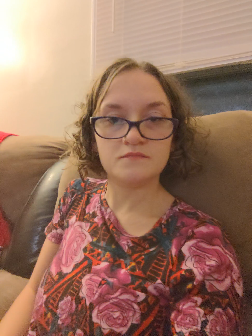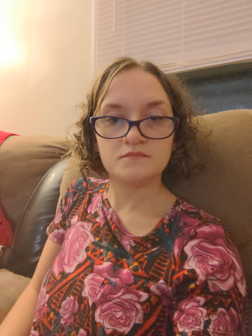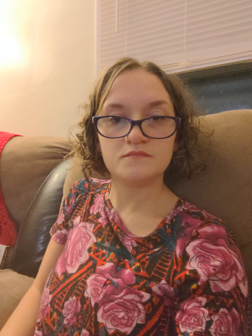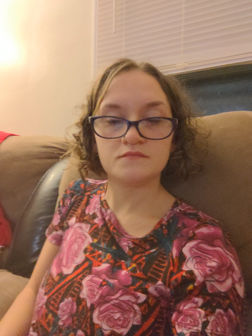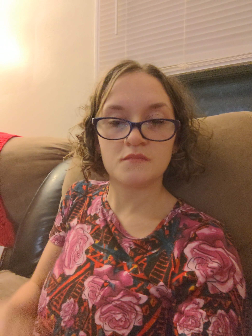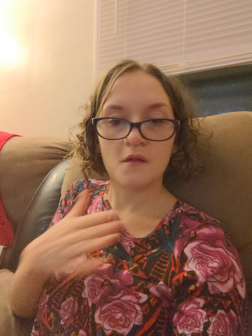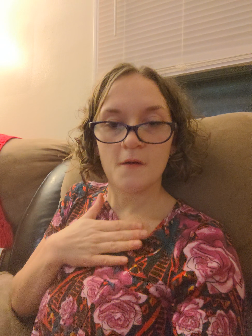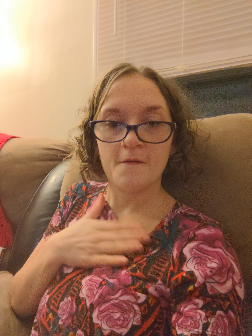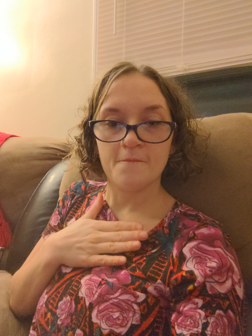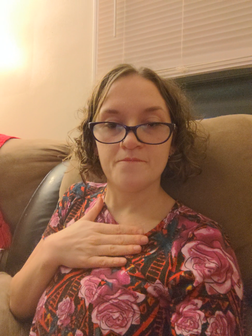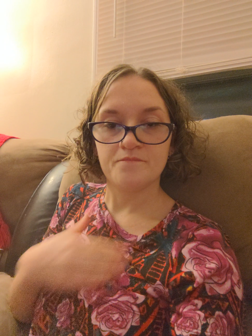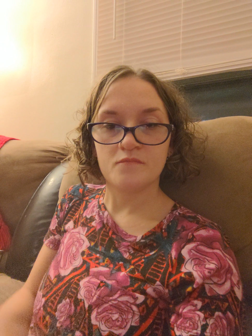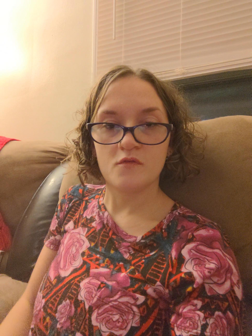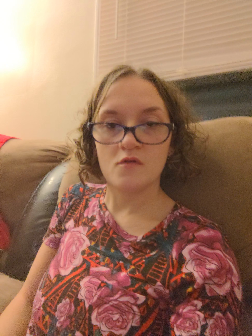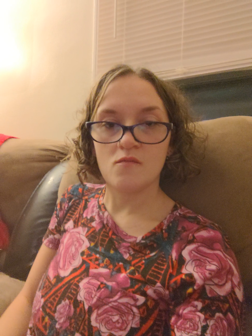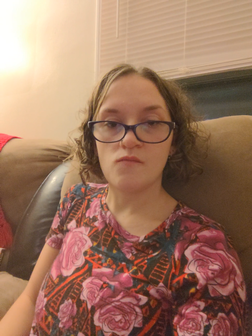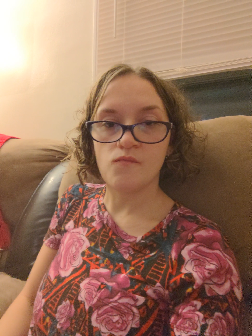my